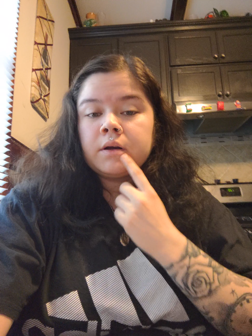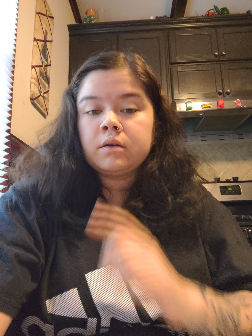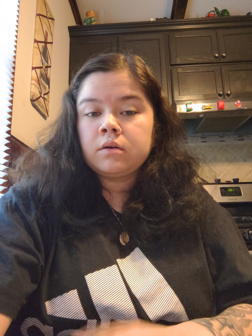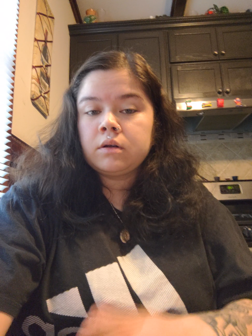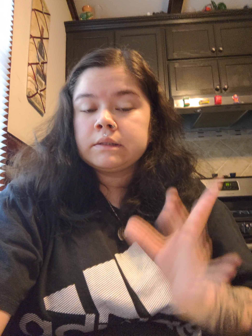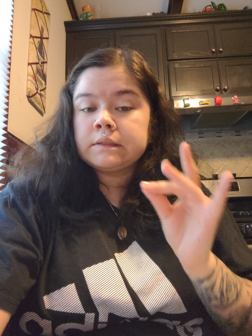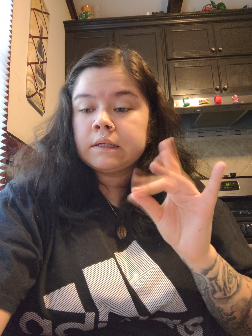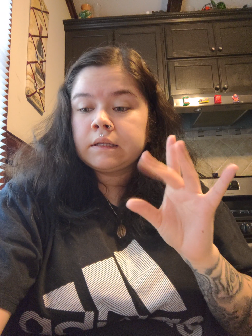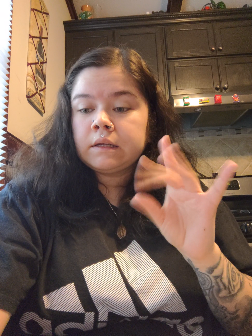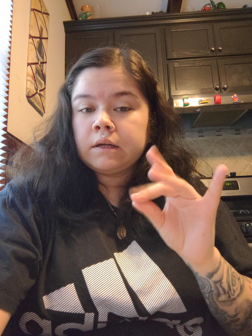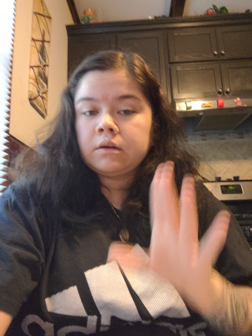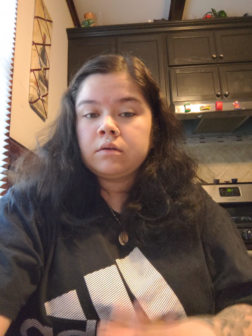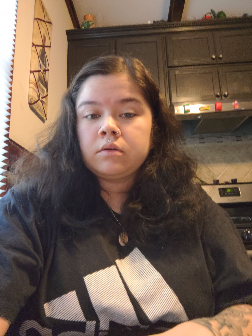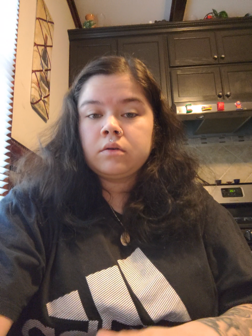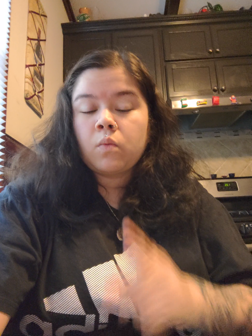sticky